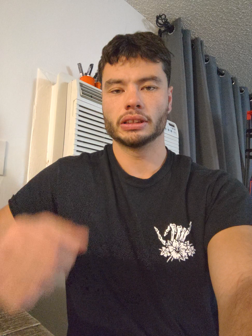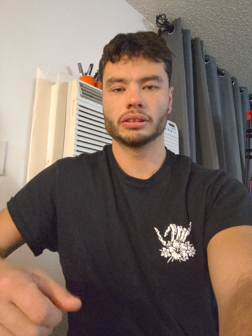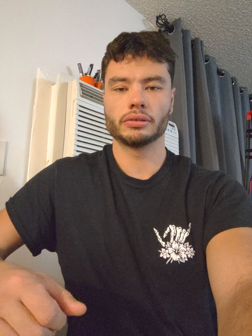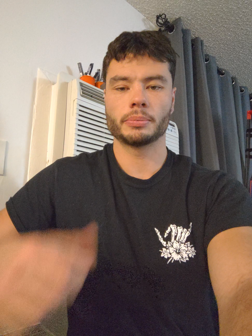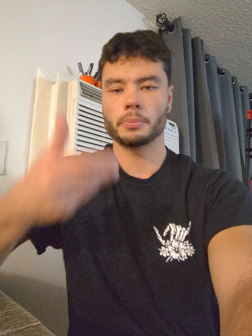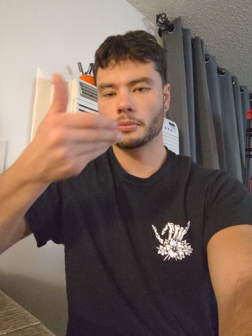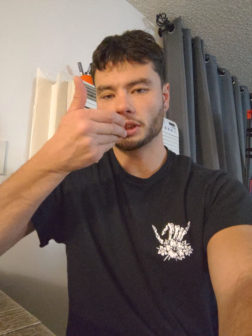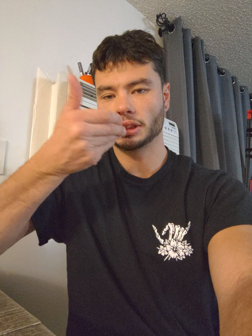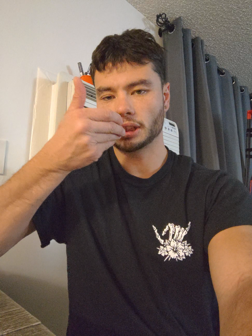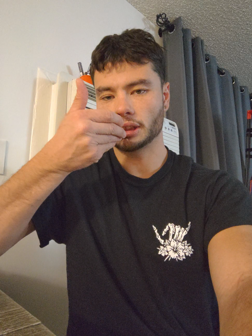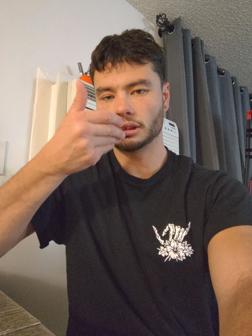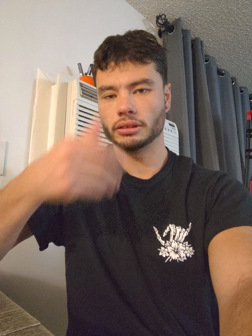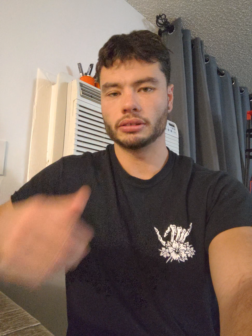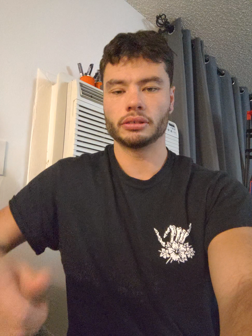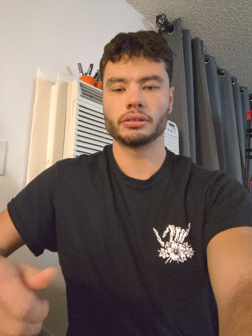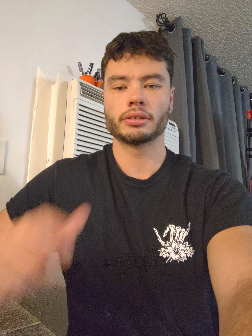pizza